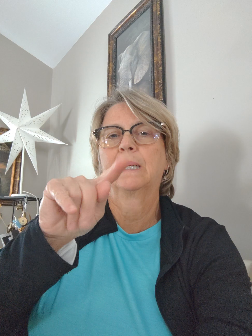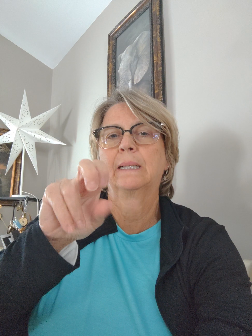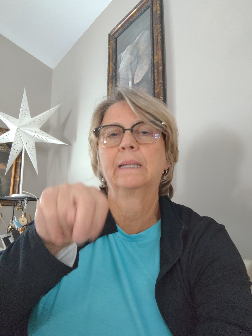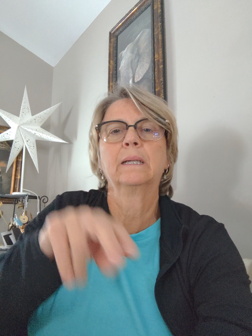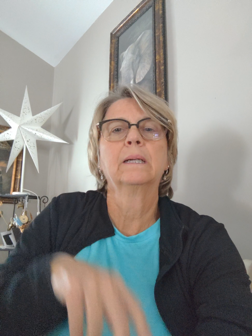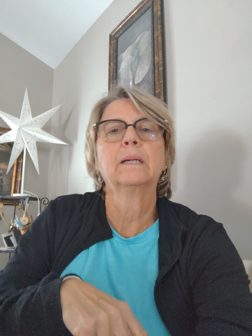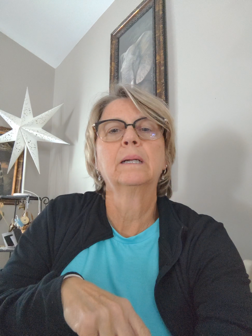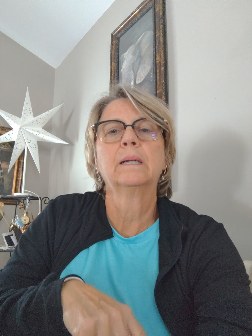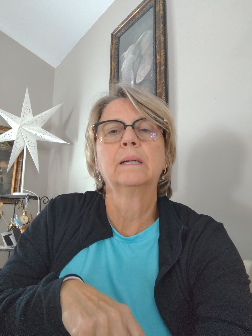mitten